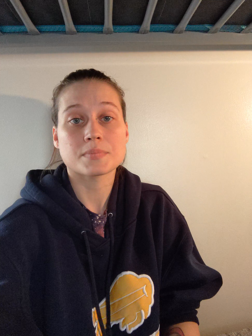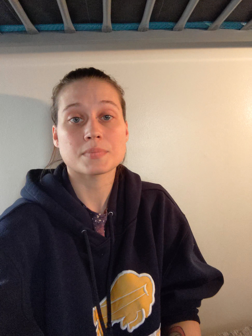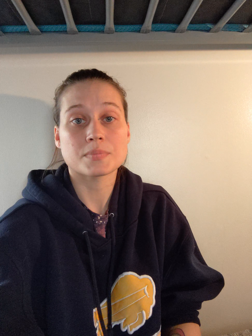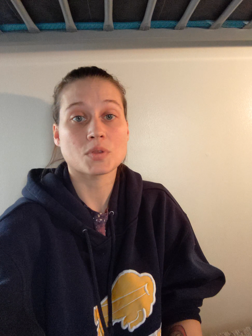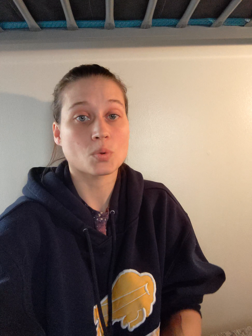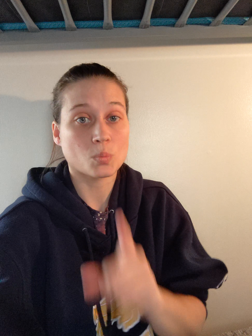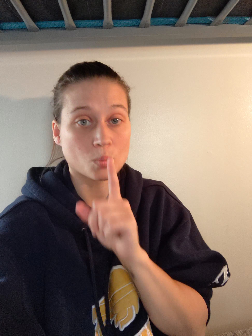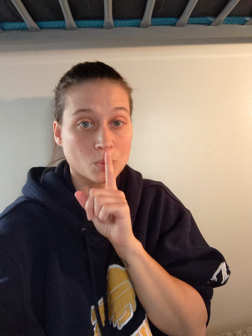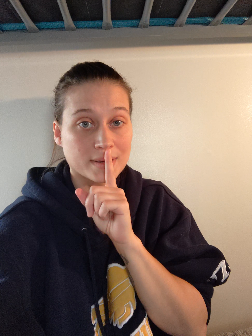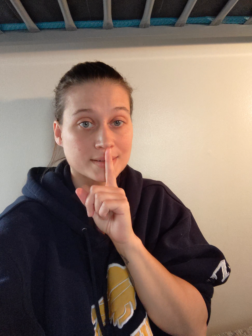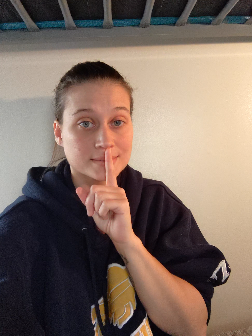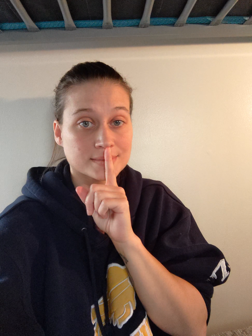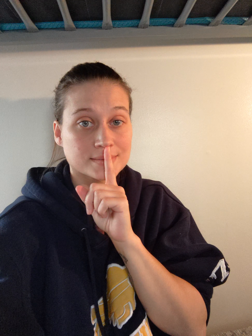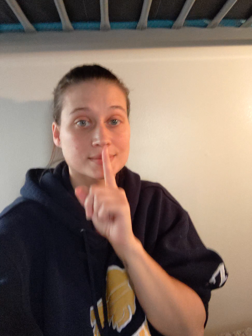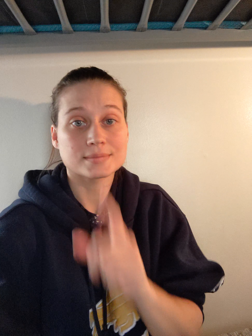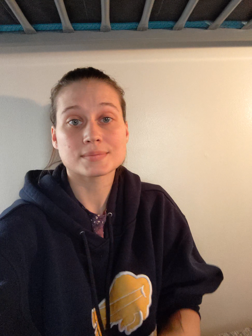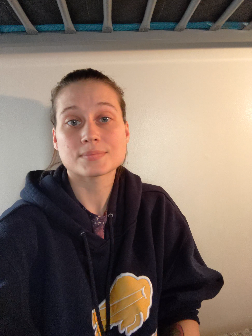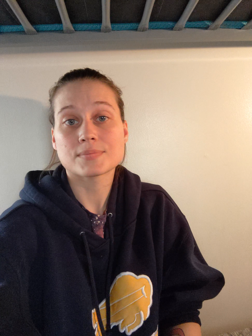quiet